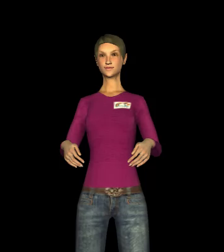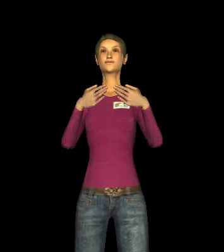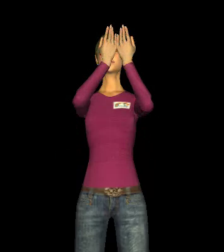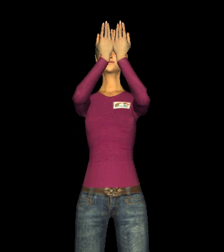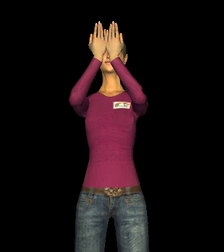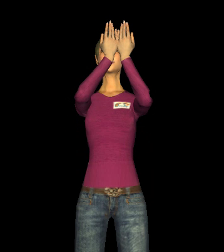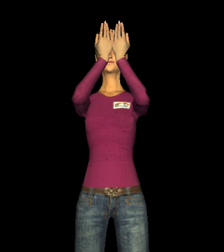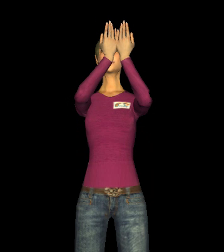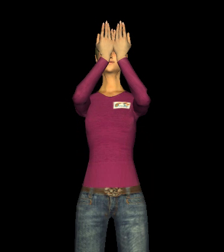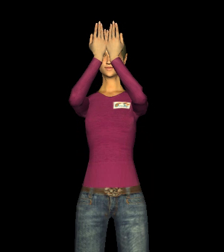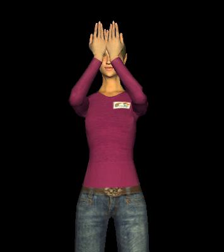يدرس